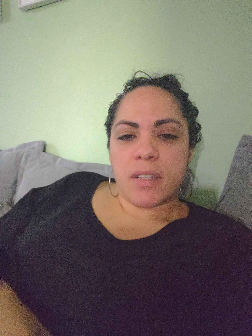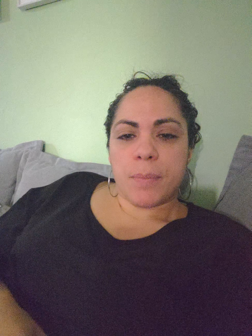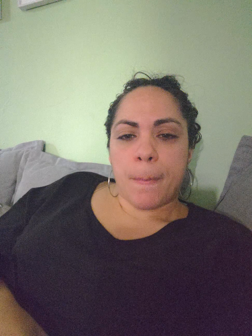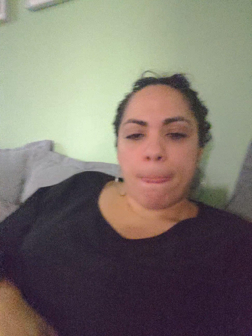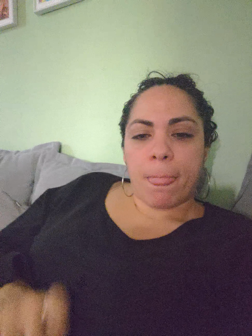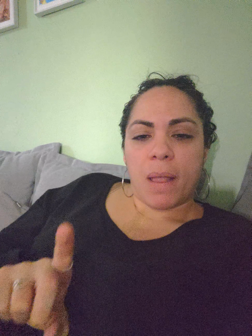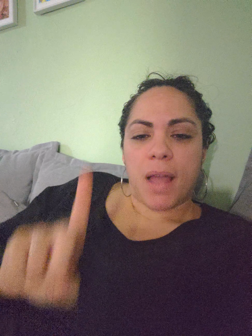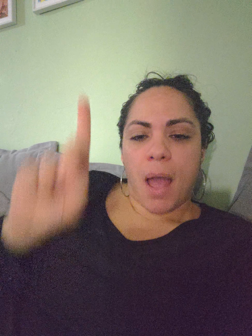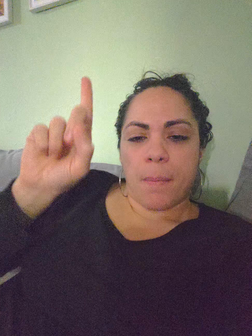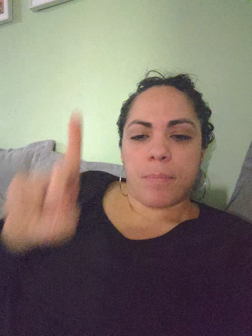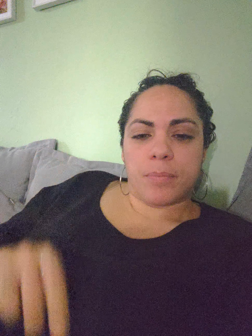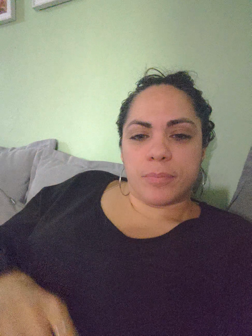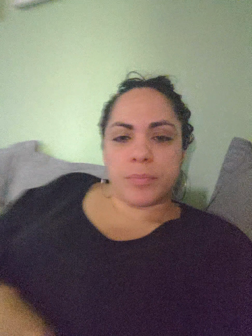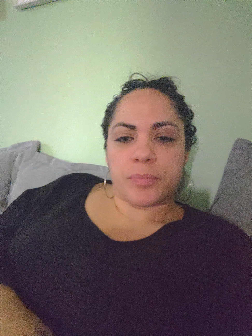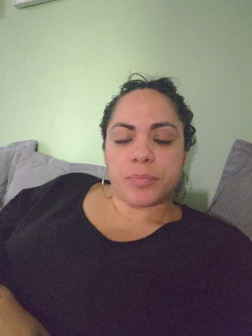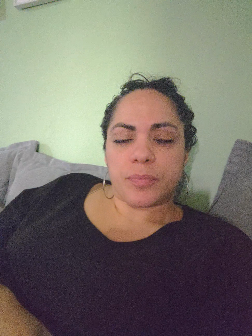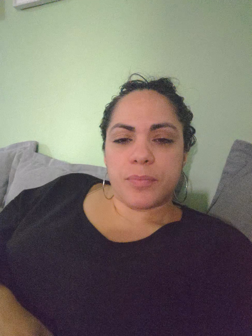up